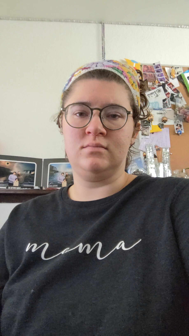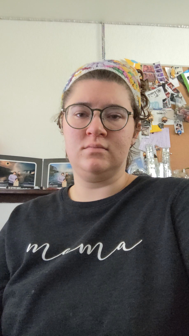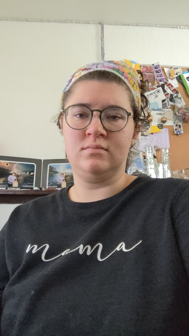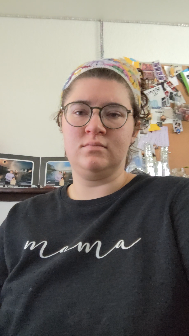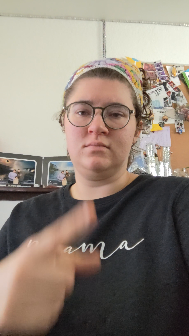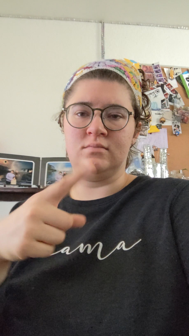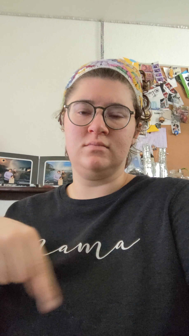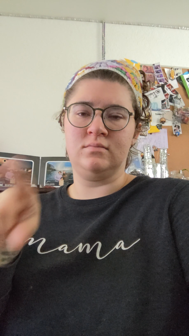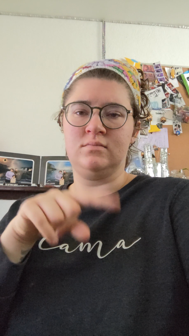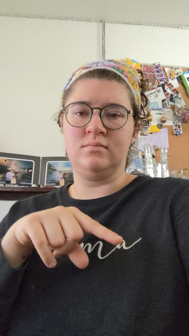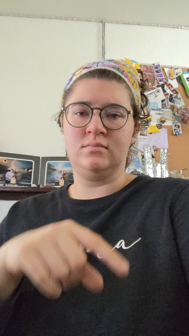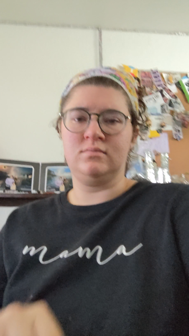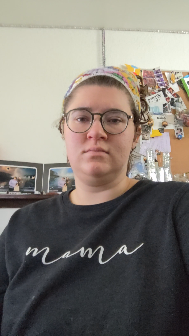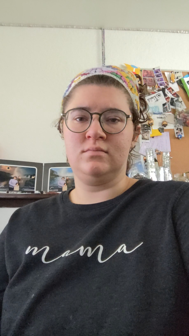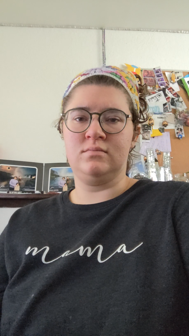around